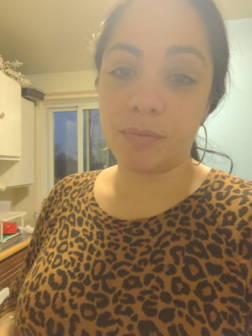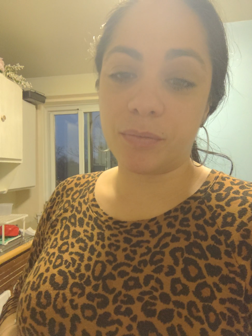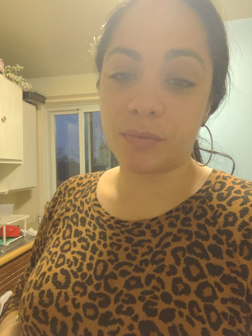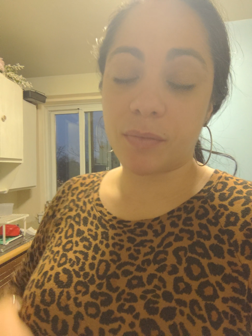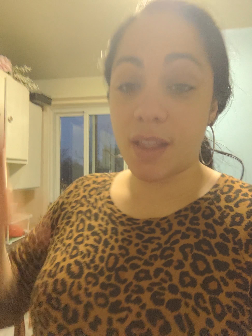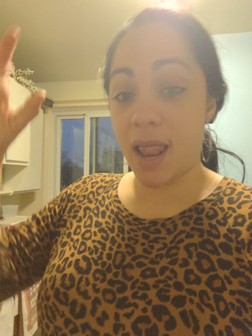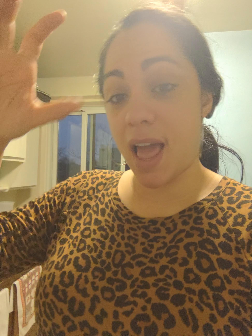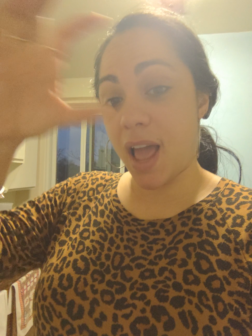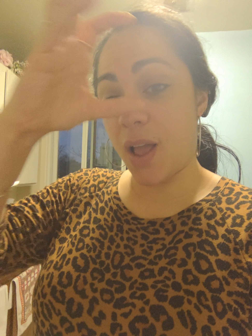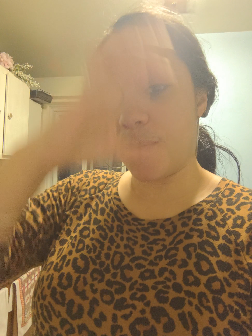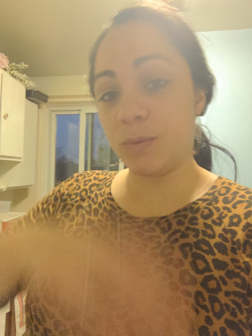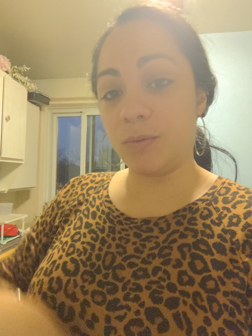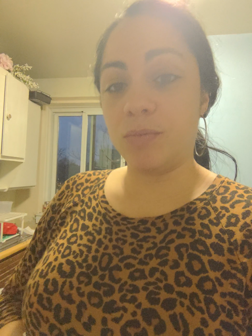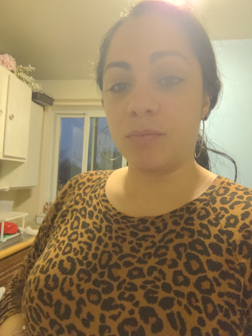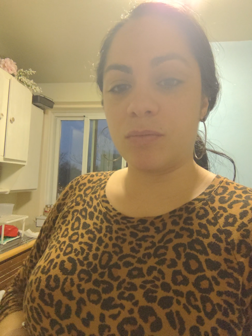cloud